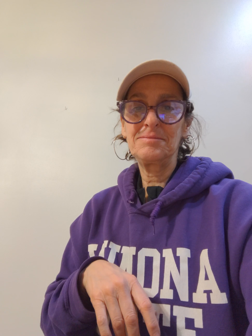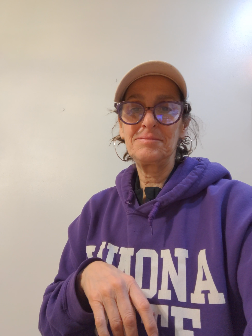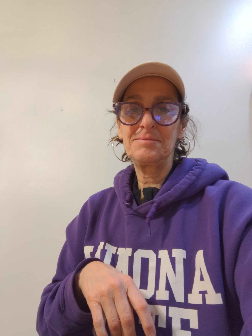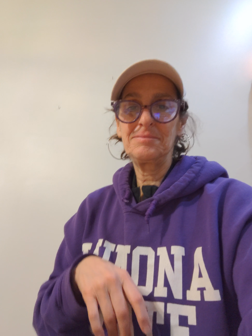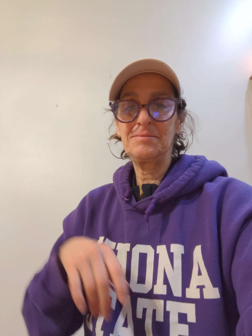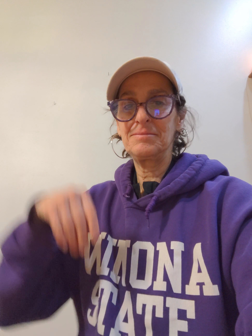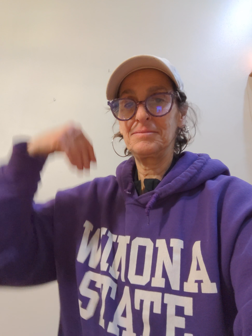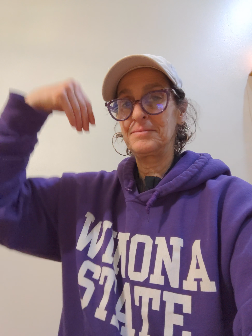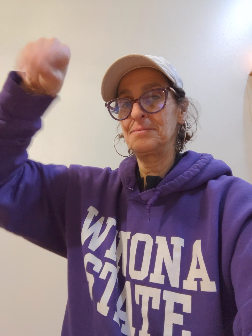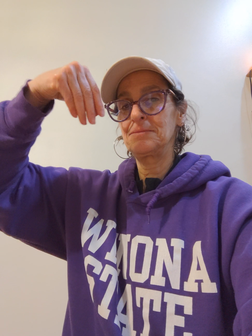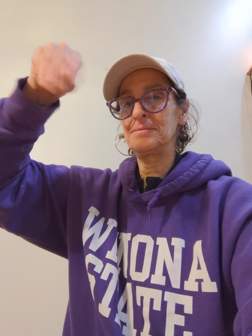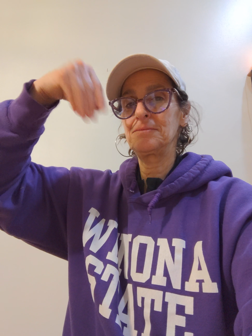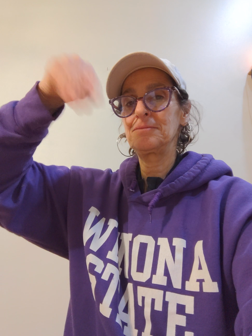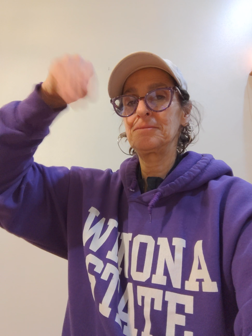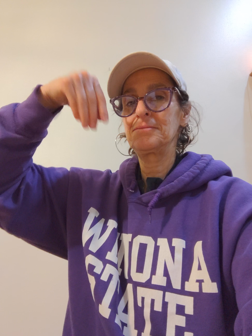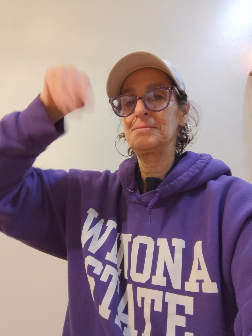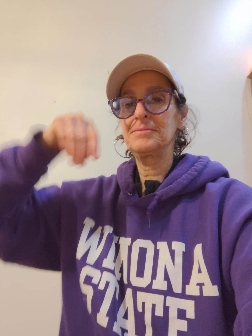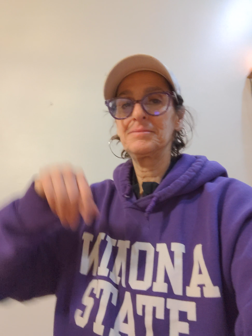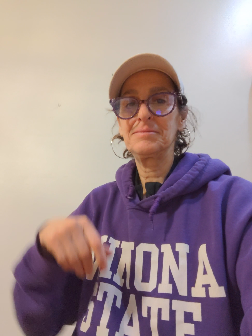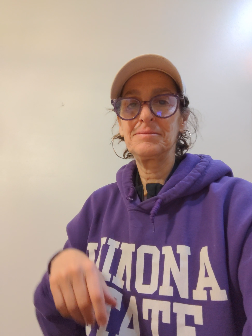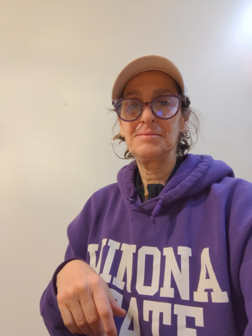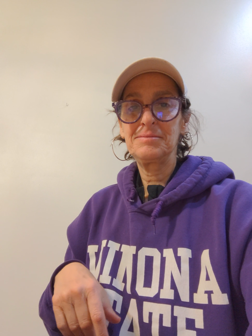store